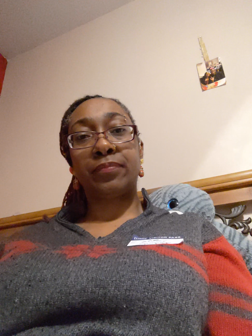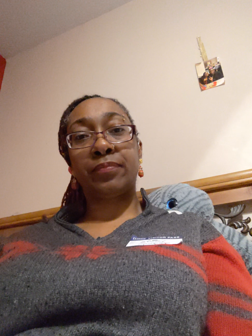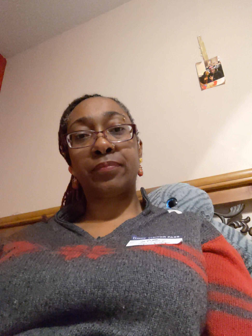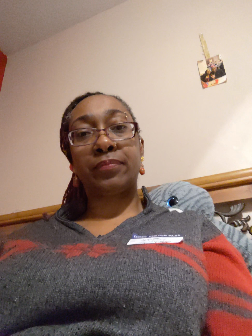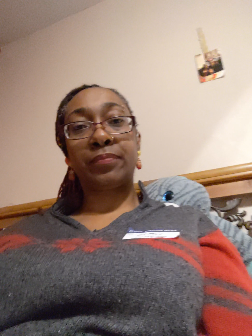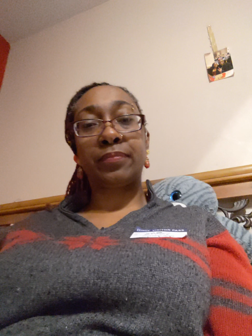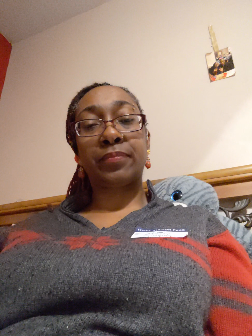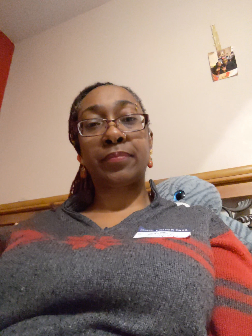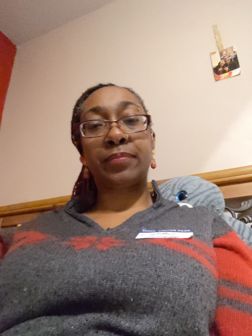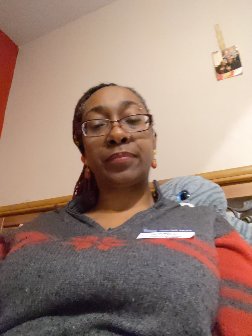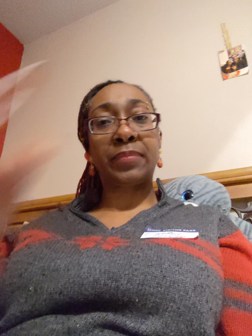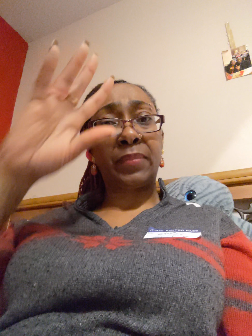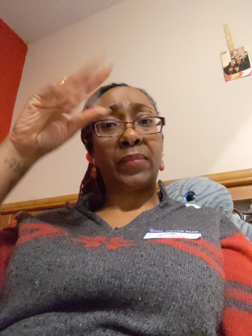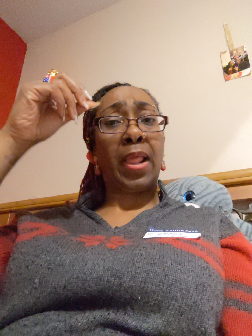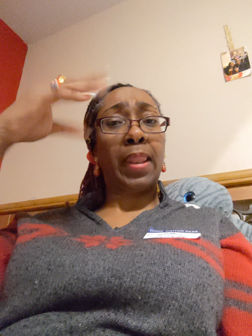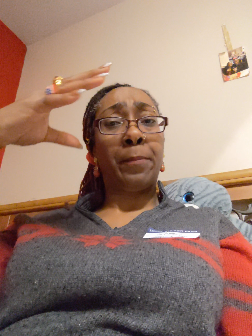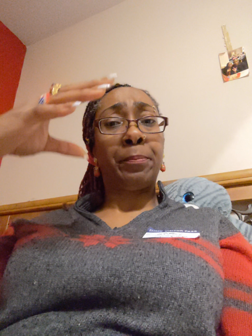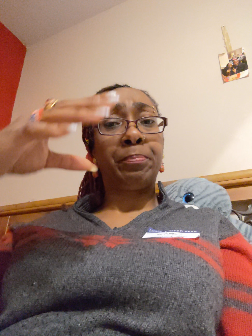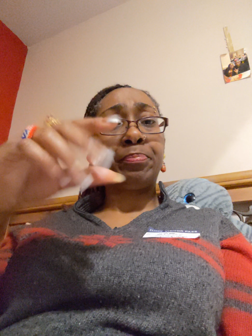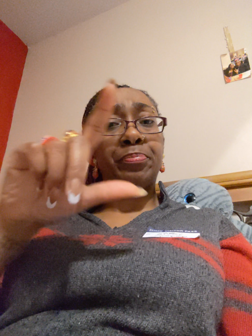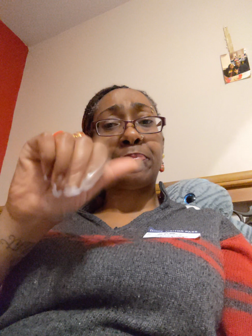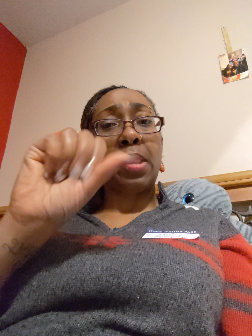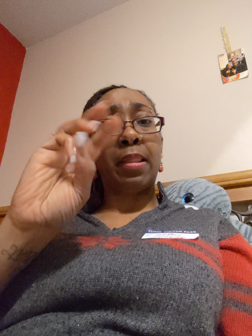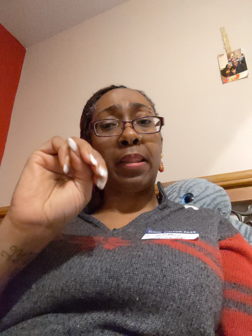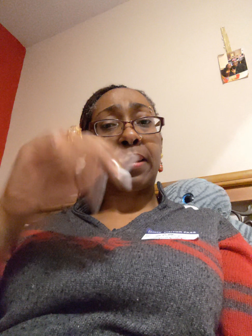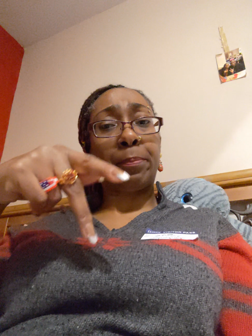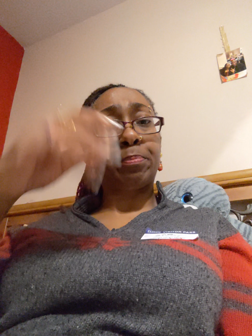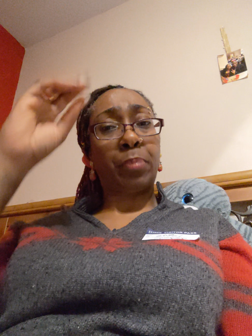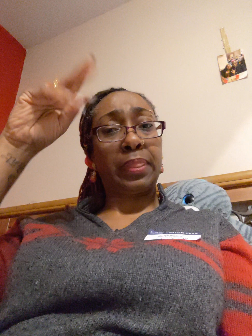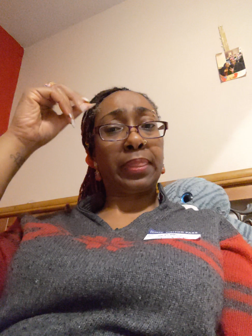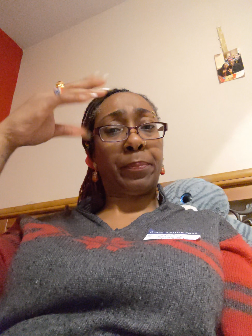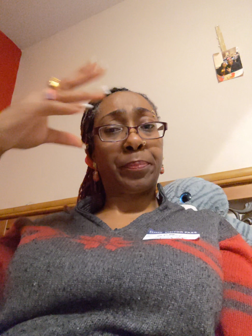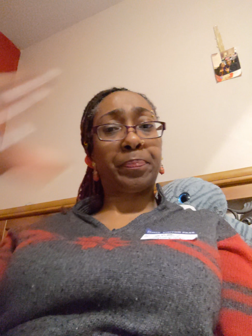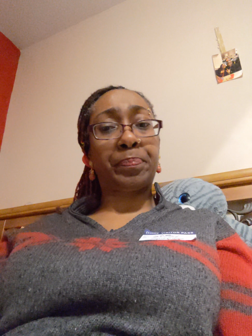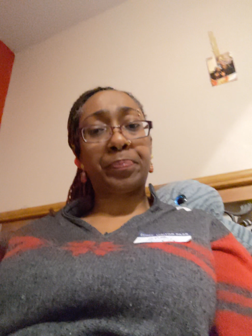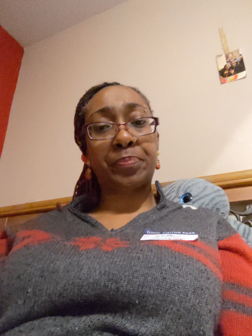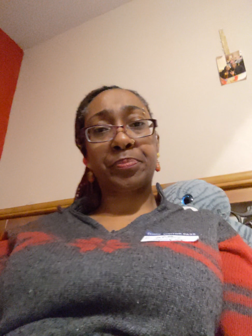lamp